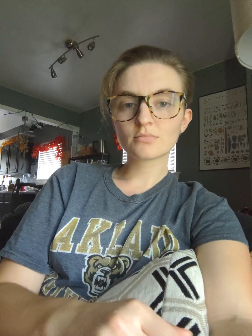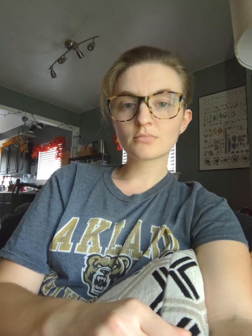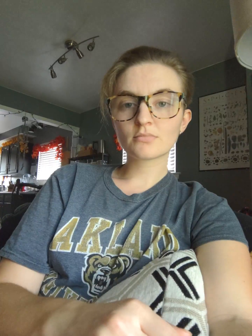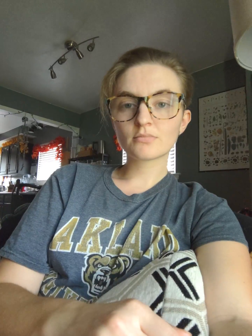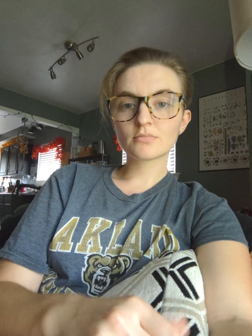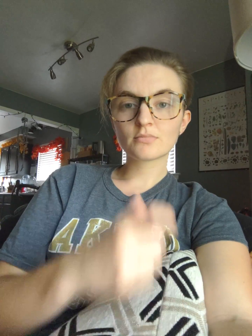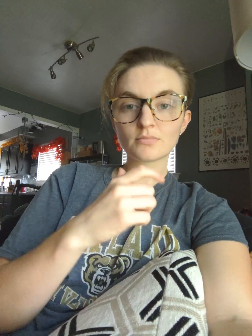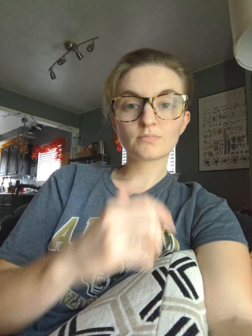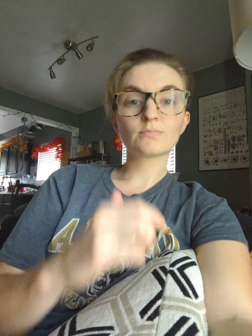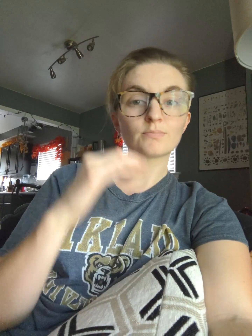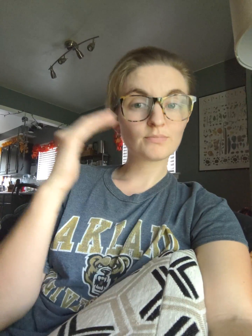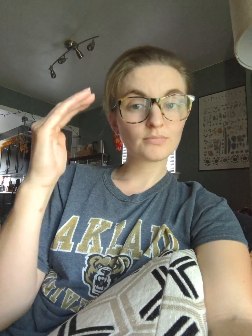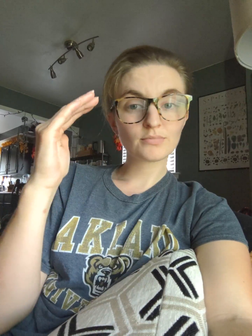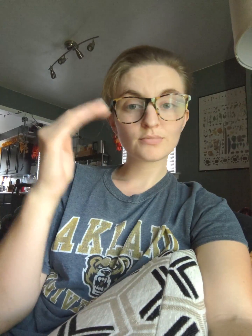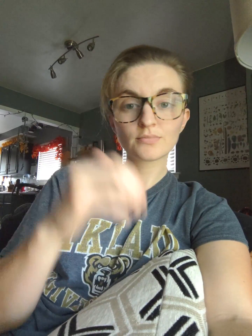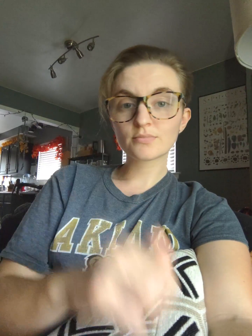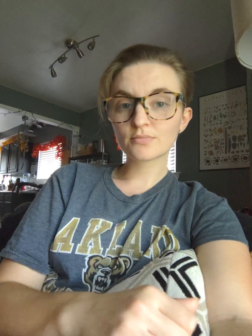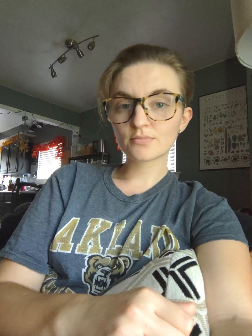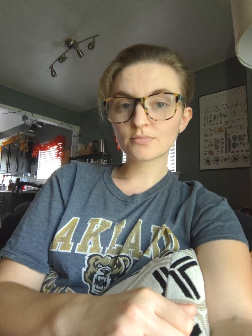big